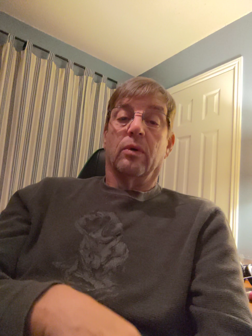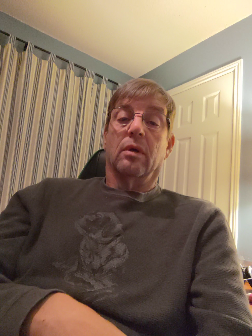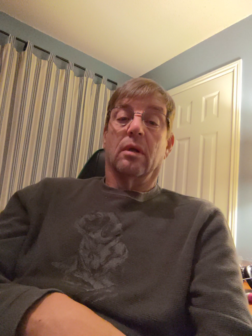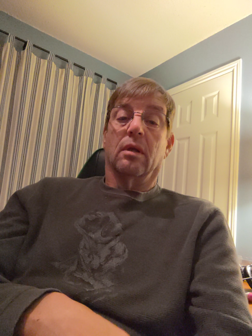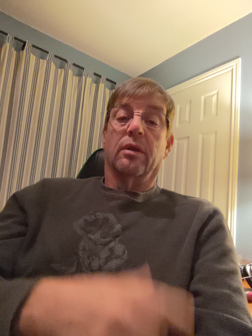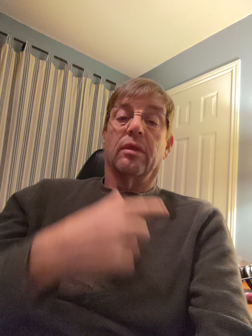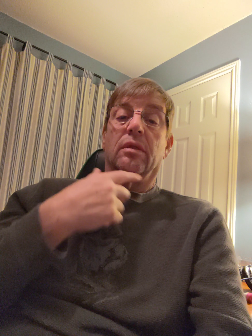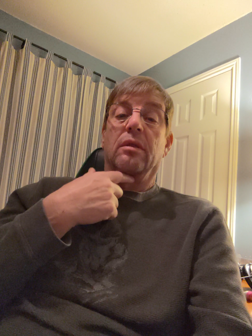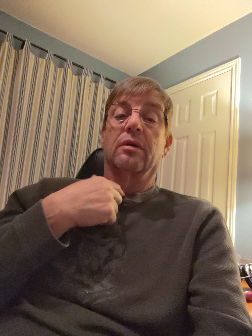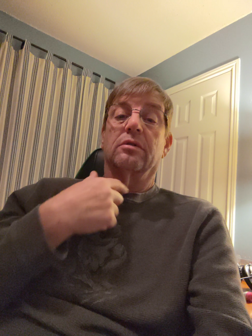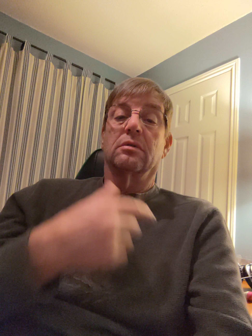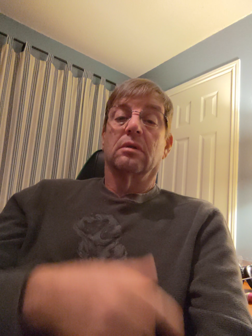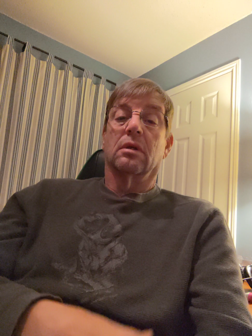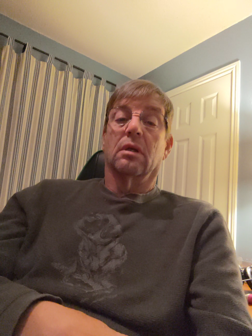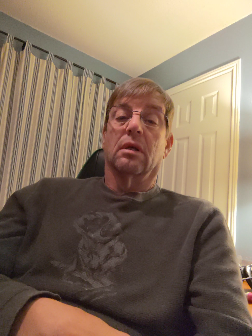thirsty